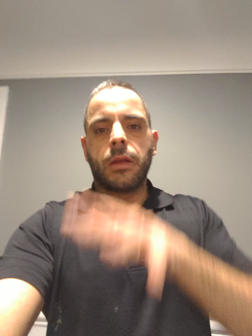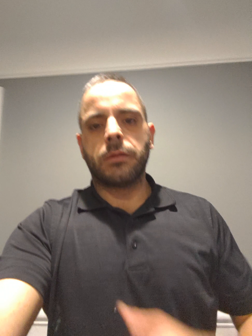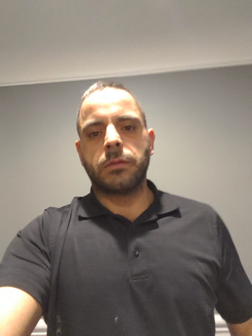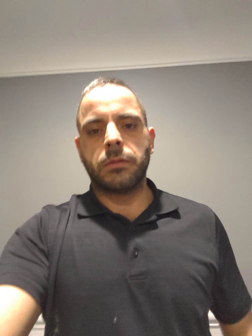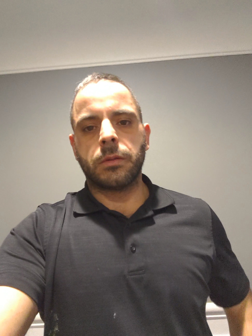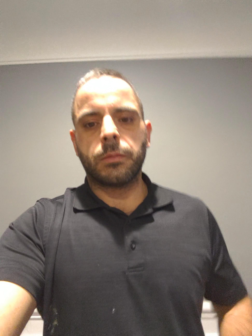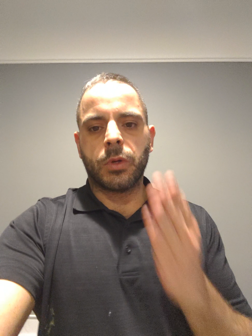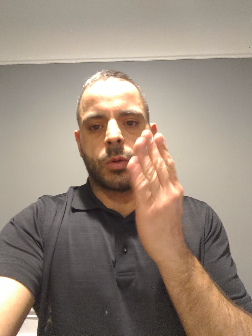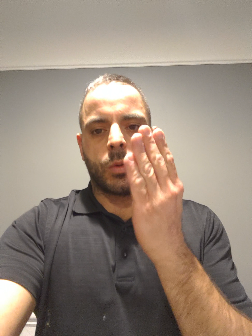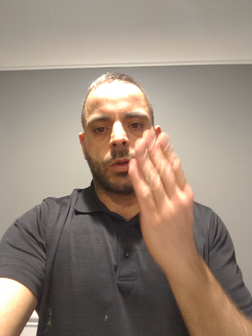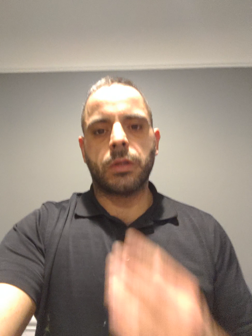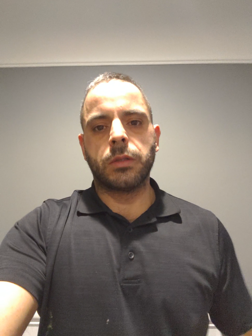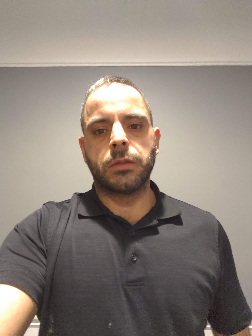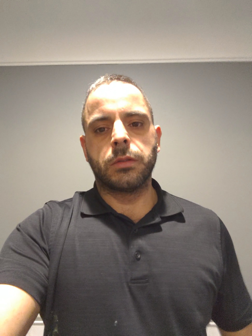blue